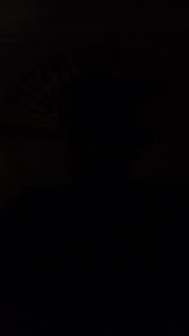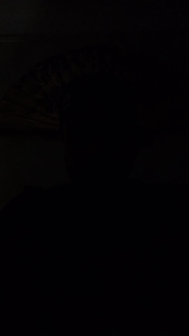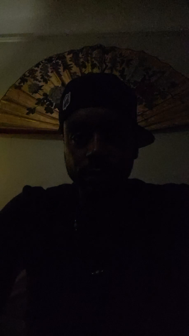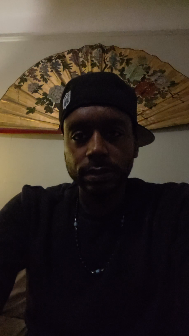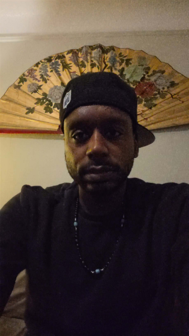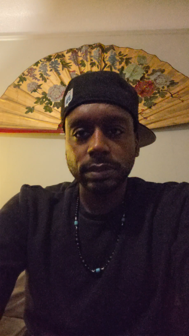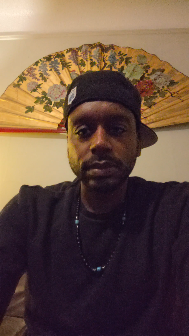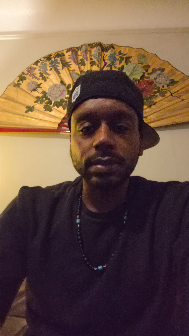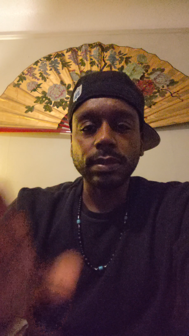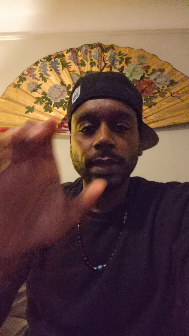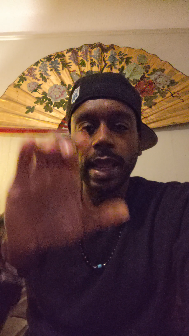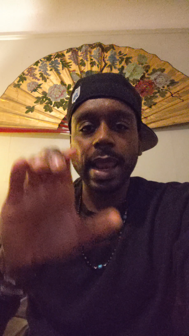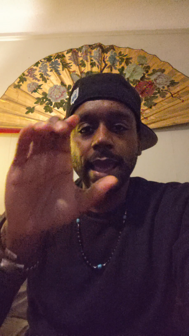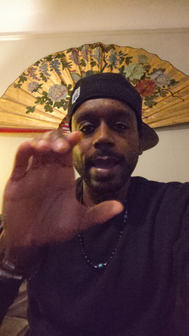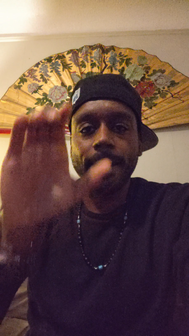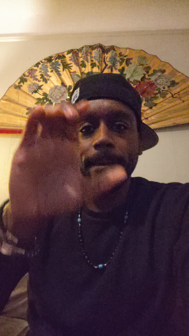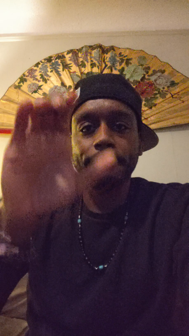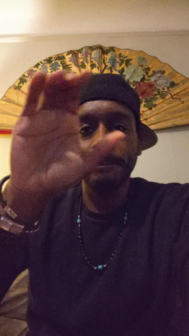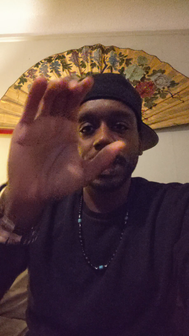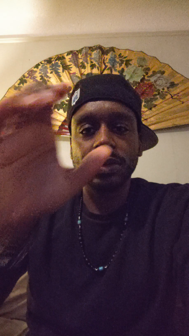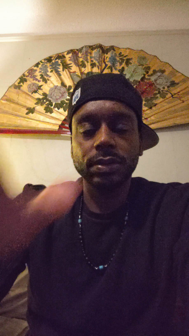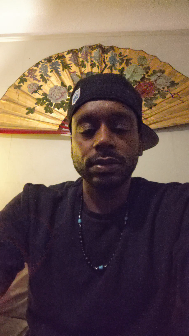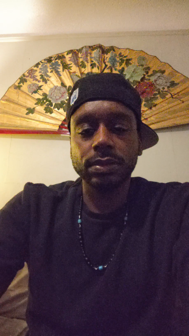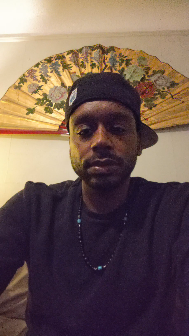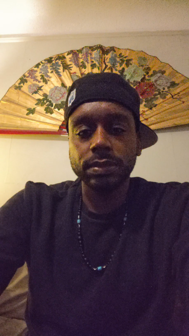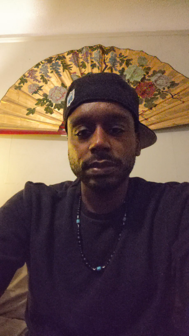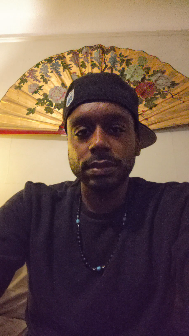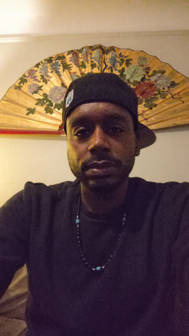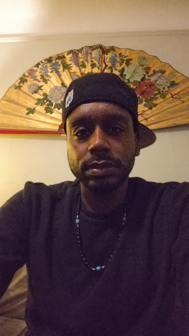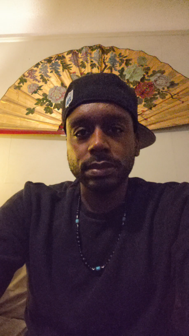climb